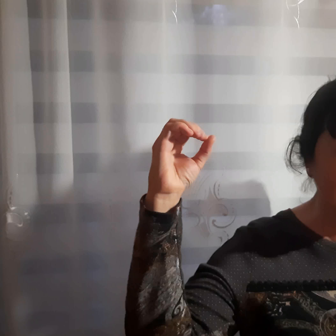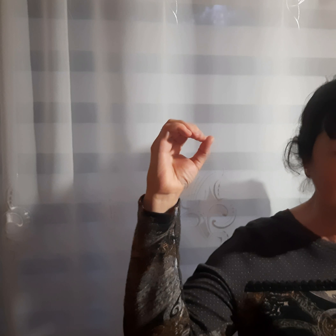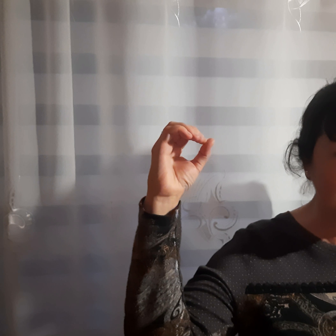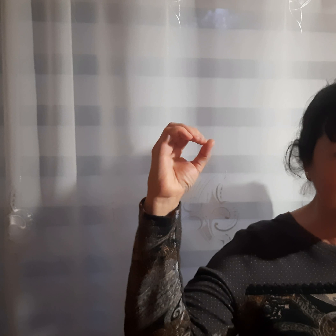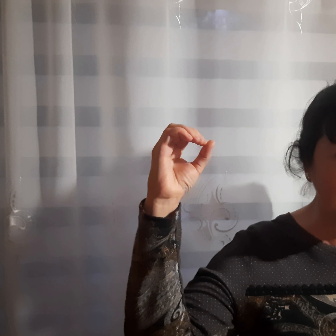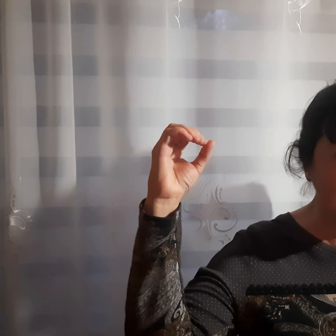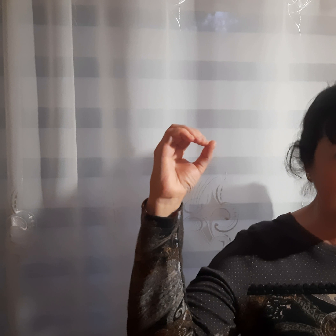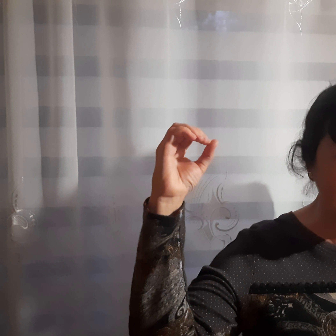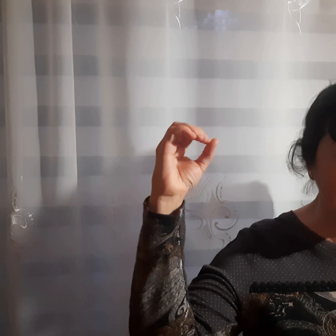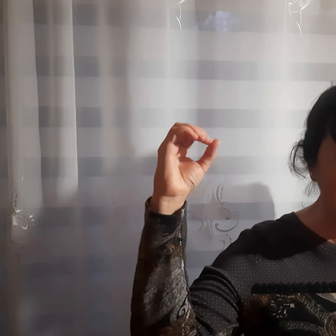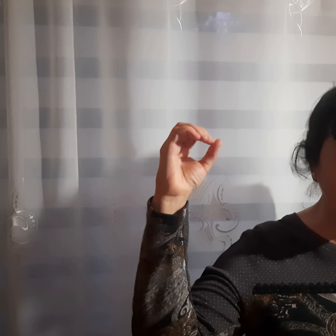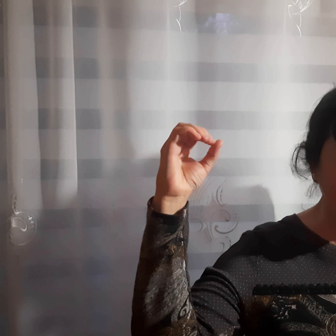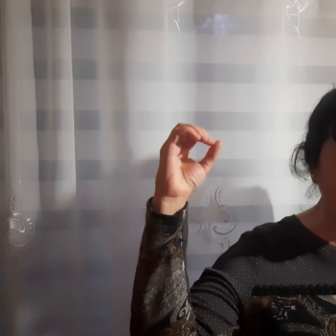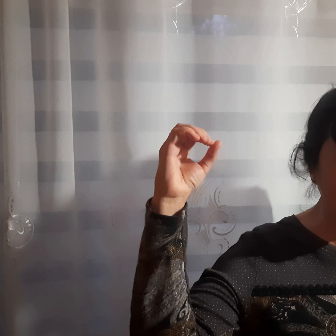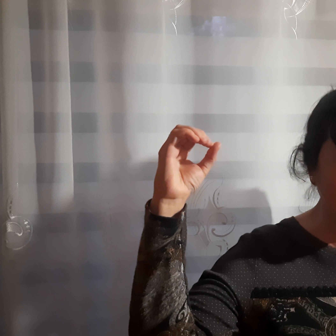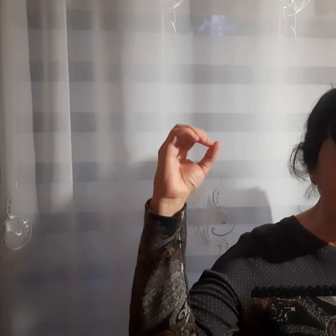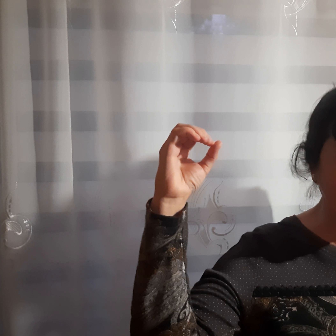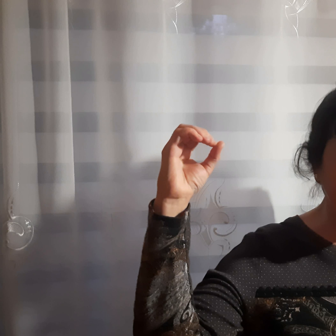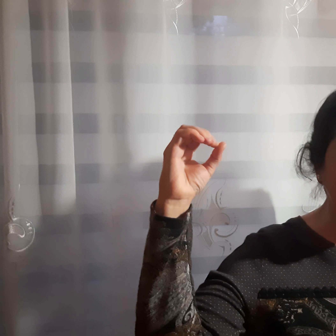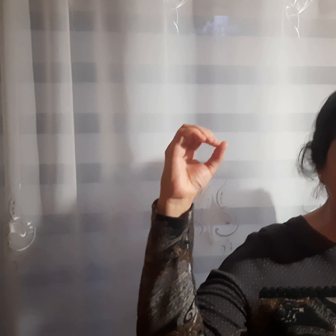Е